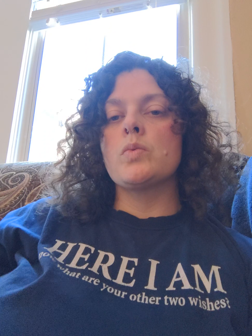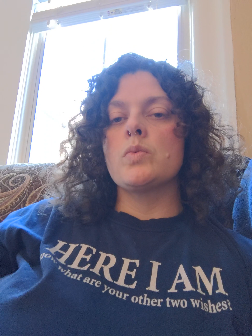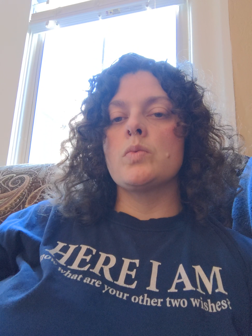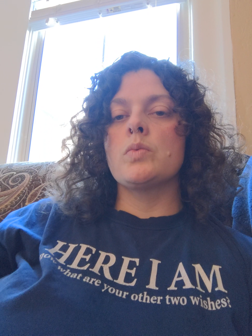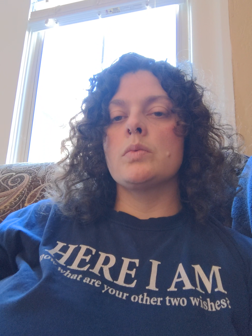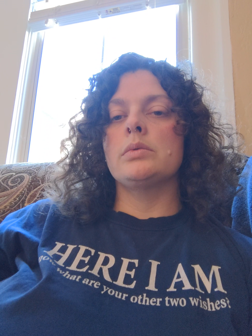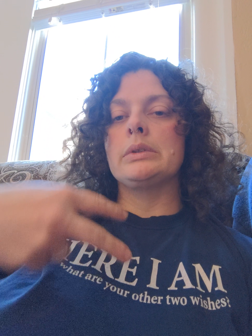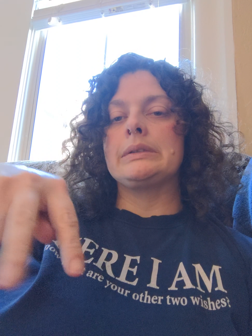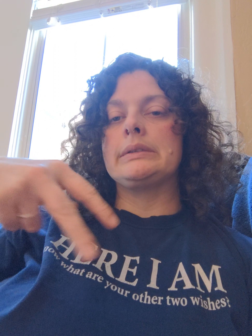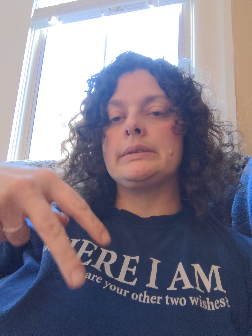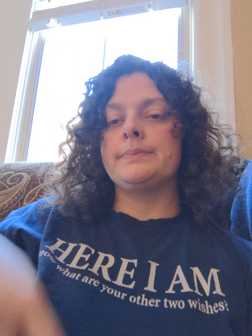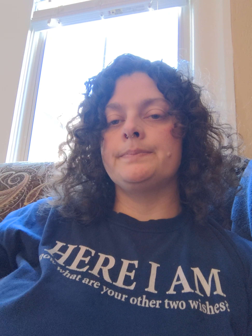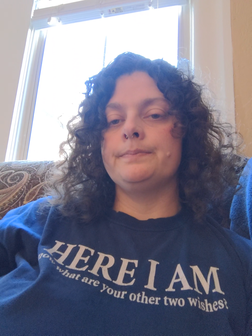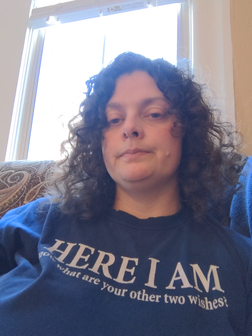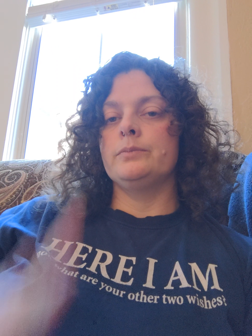dance